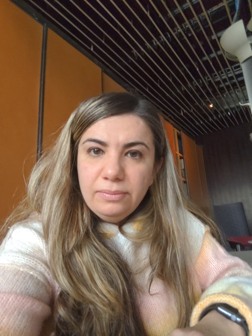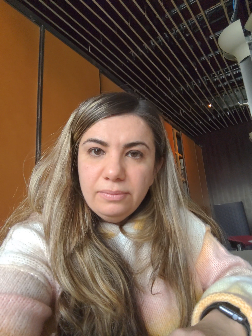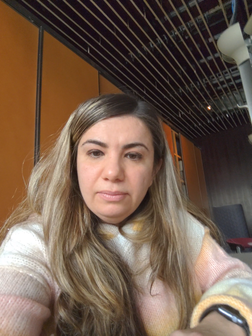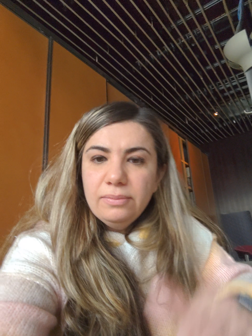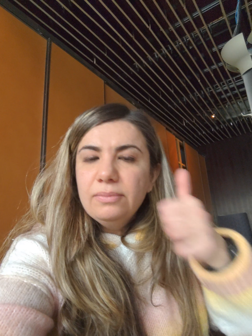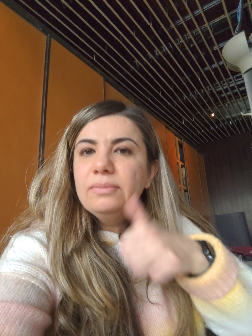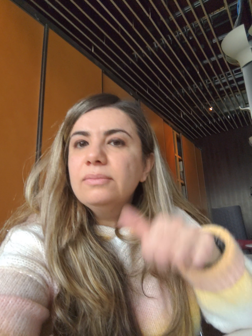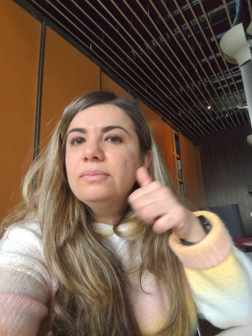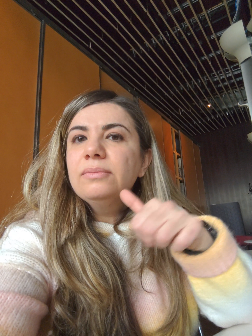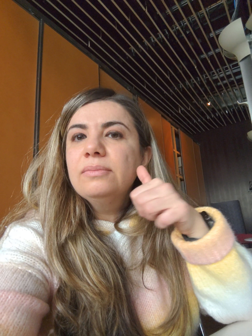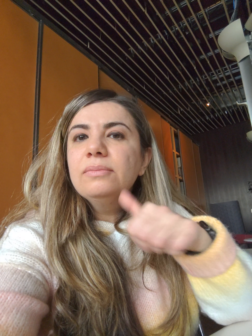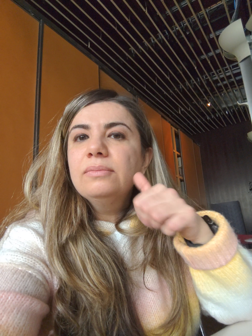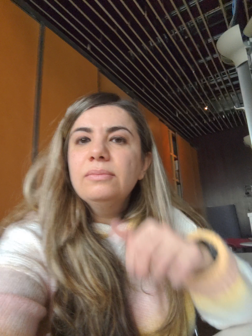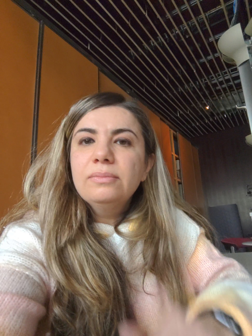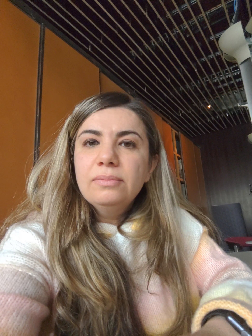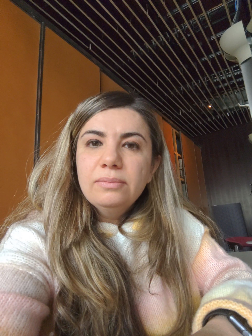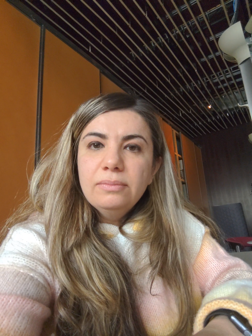girl